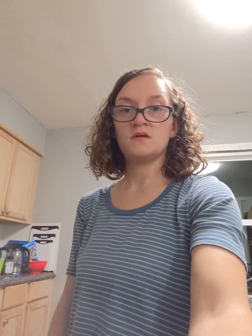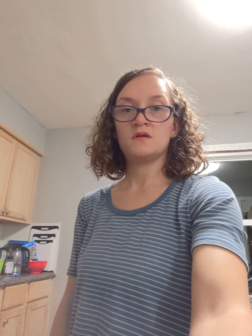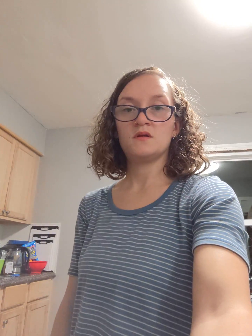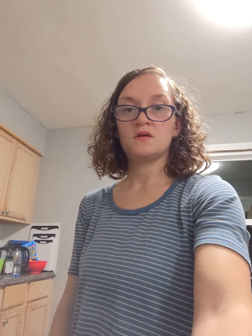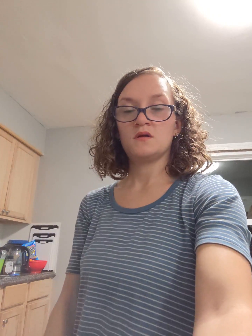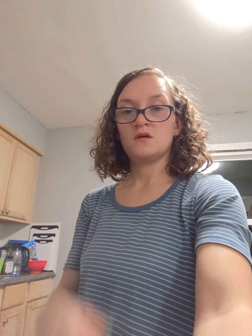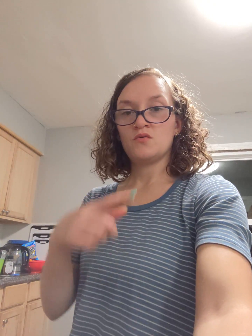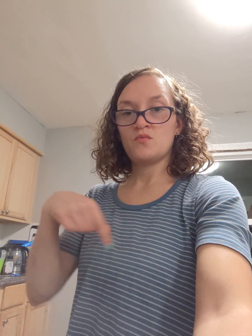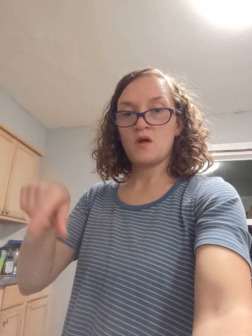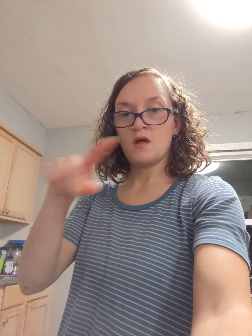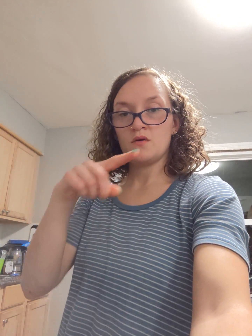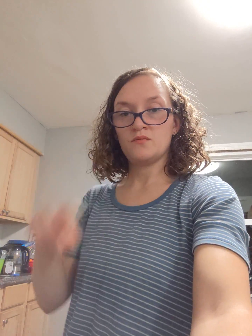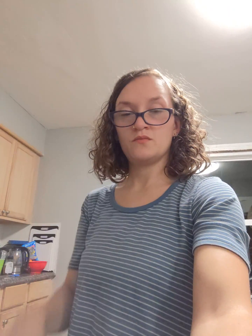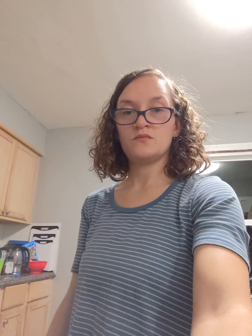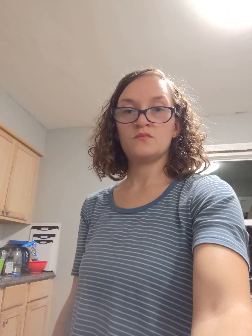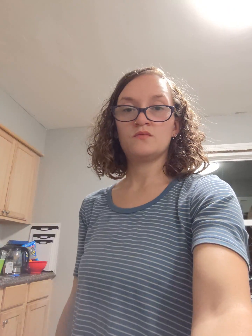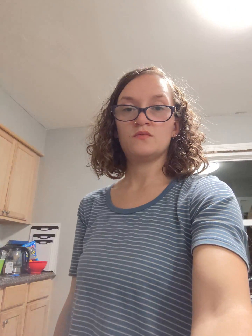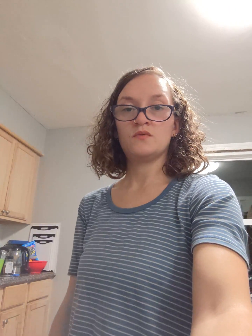around